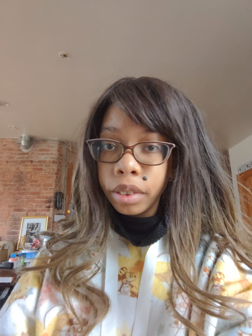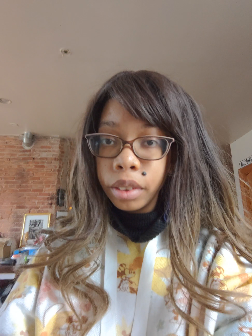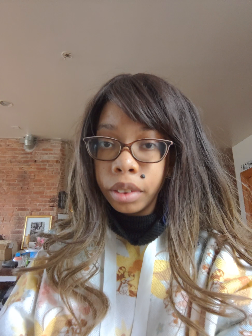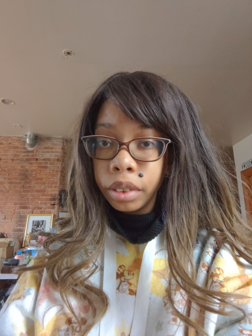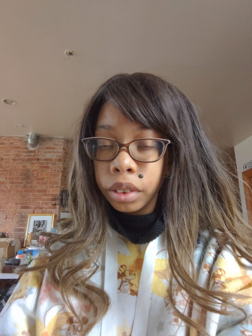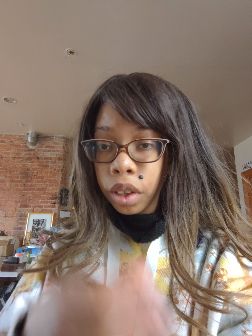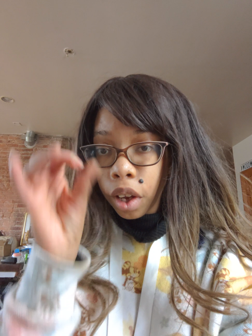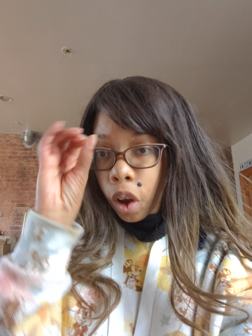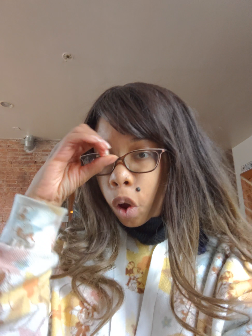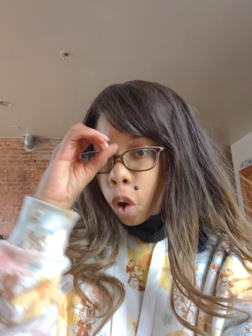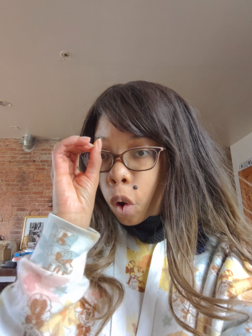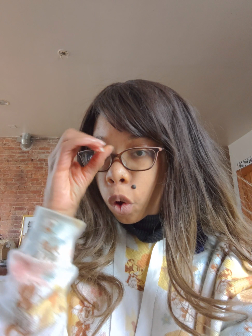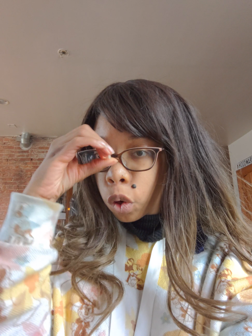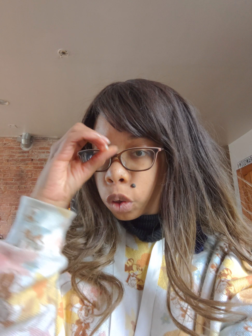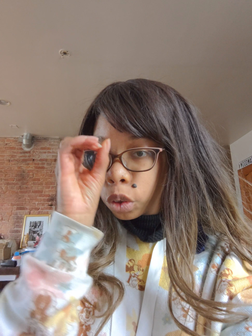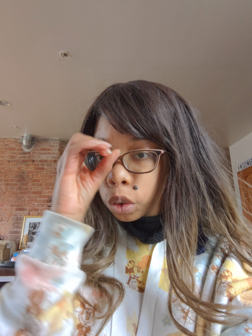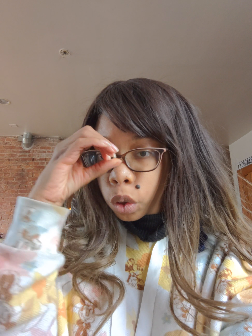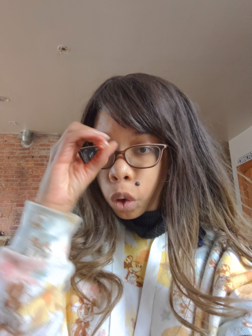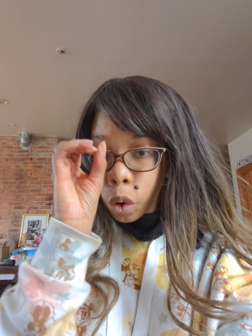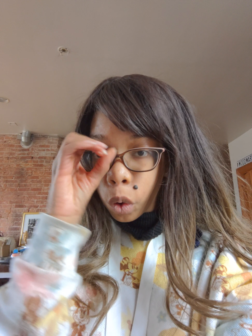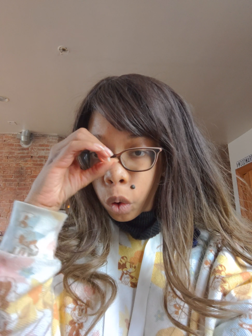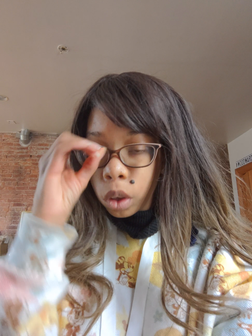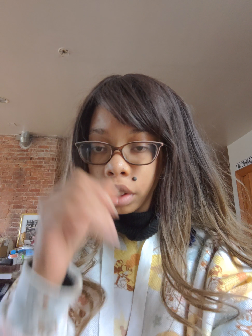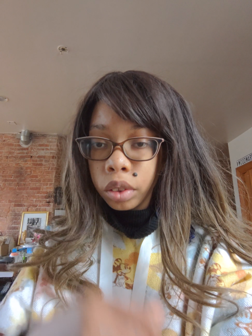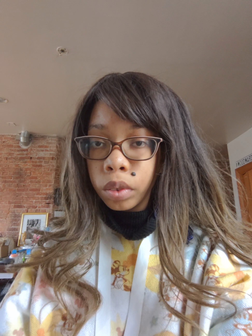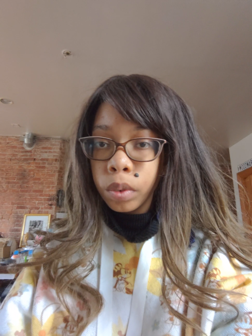owl